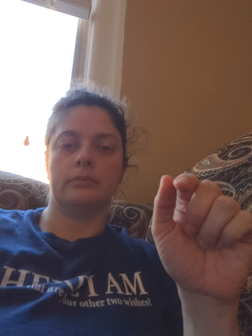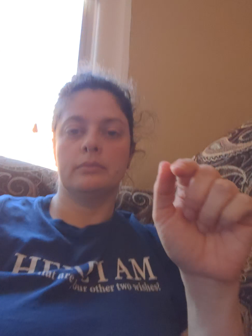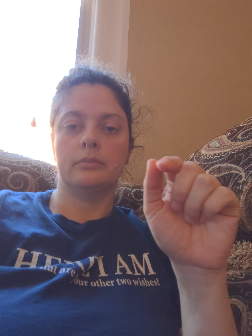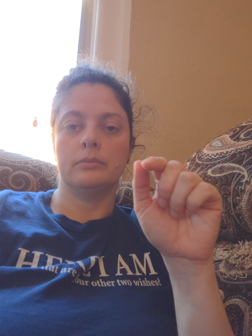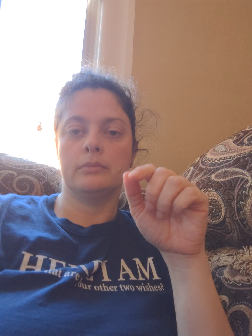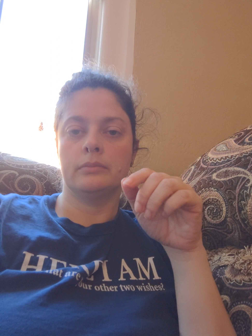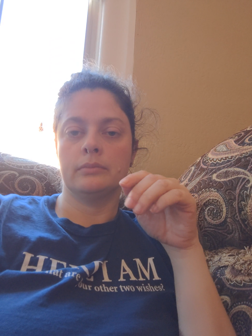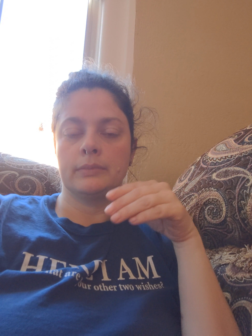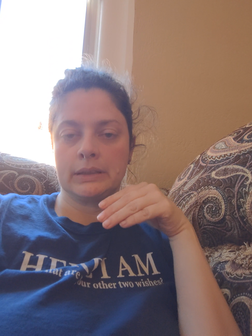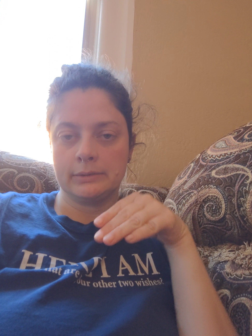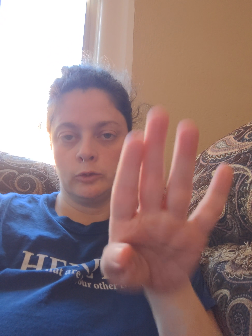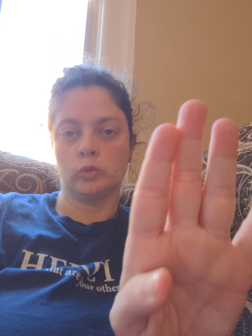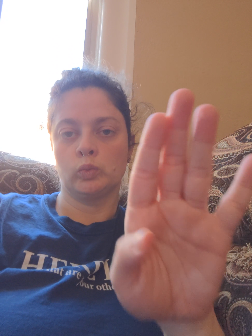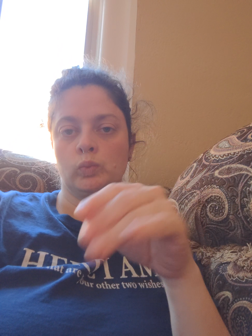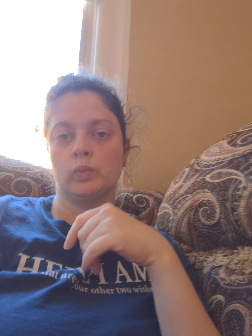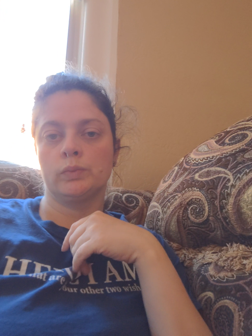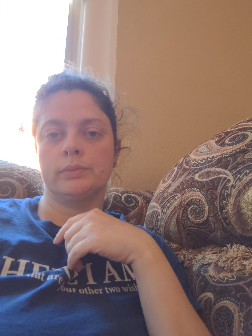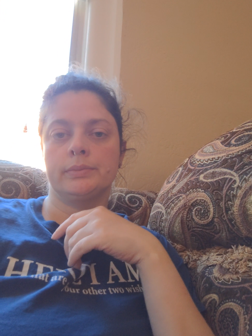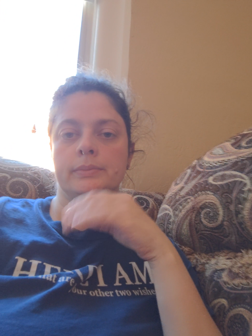into